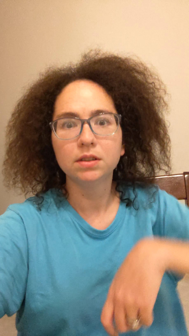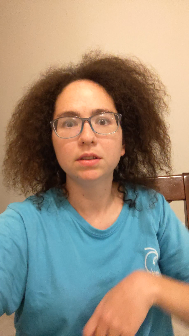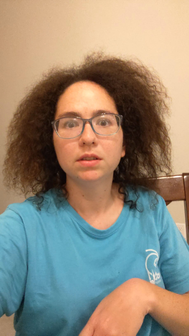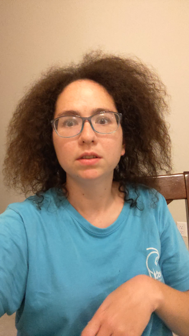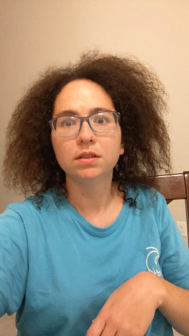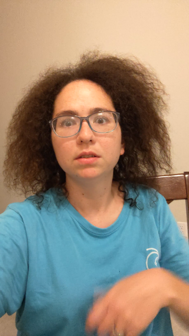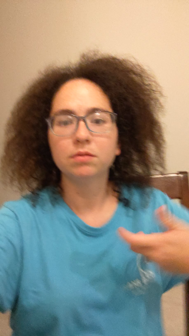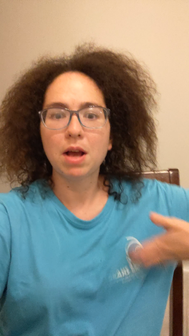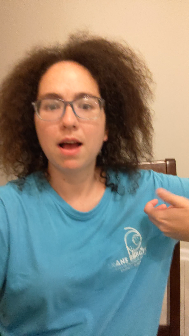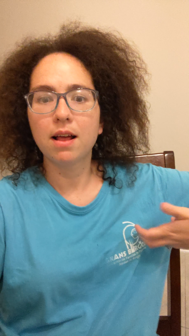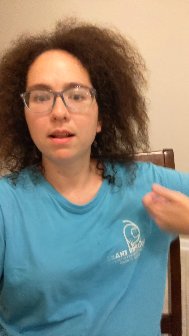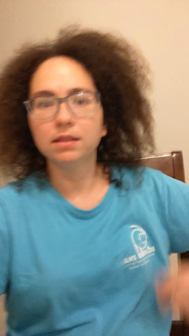monkey